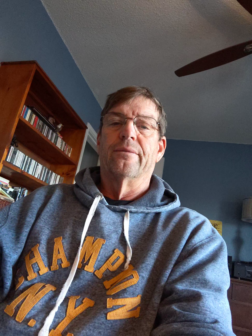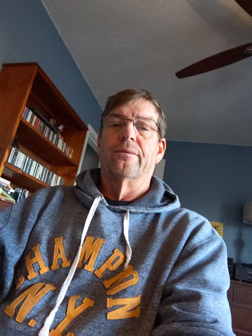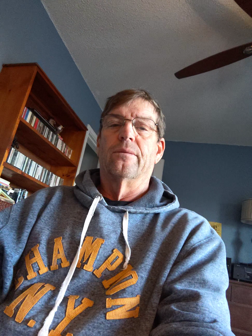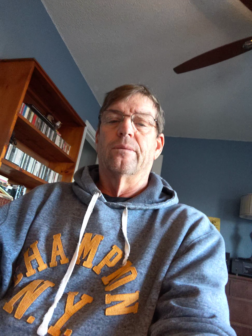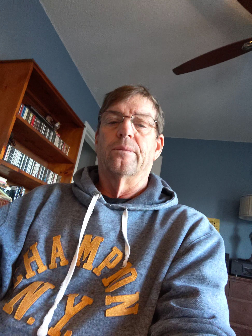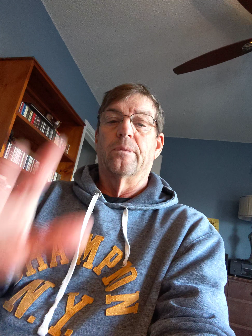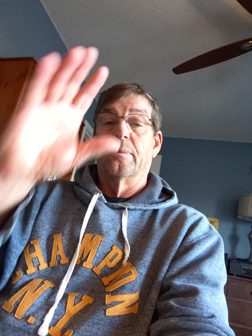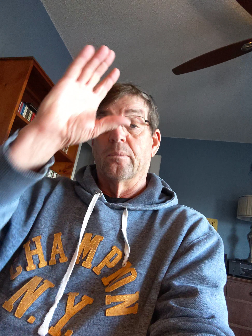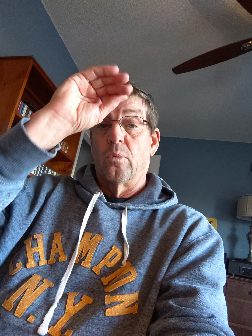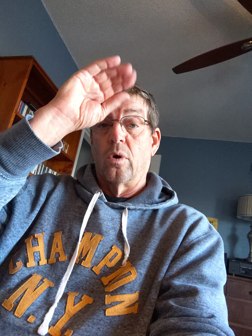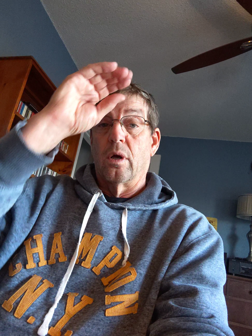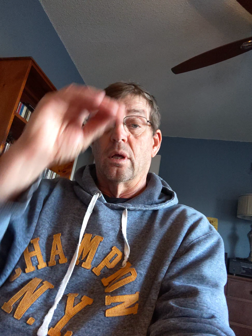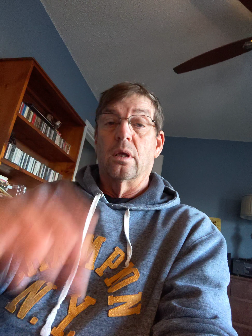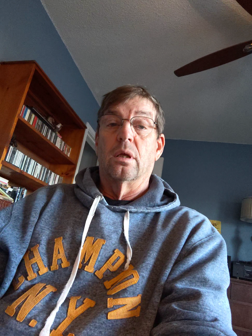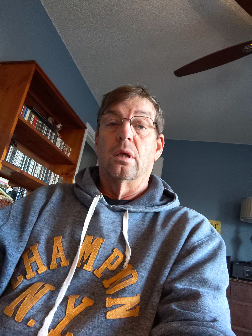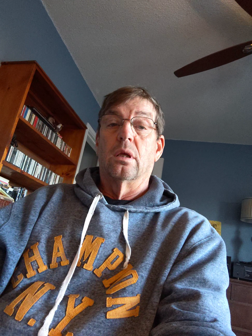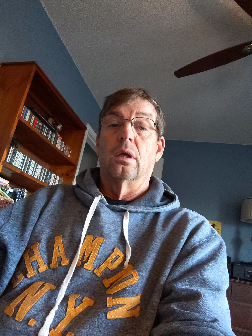boy